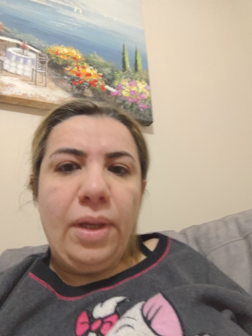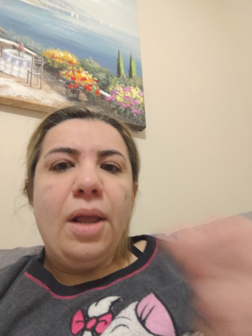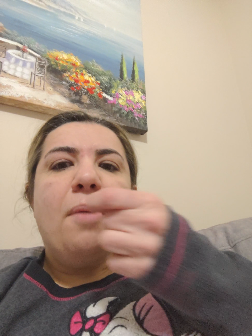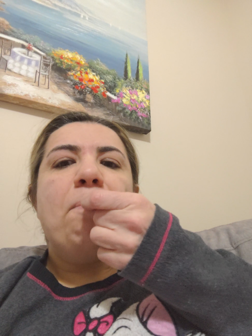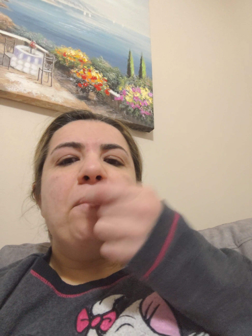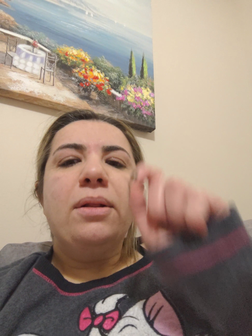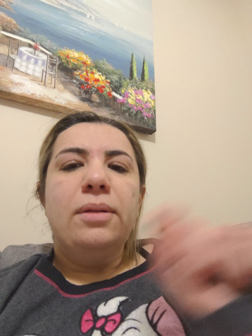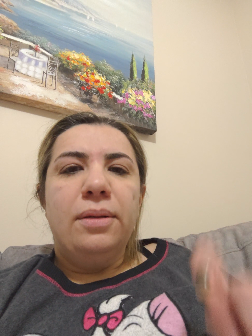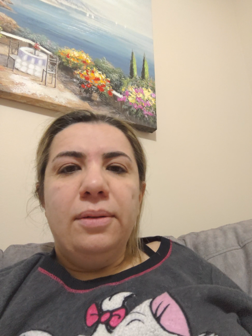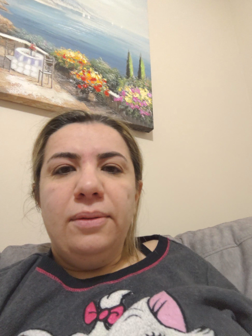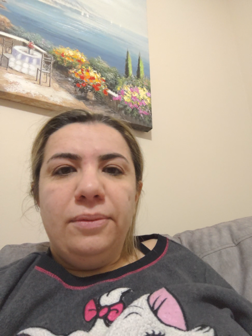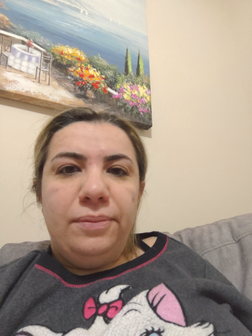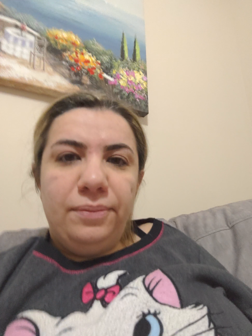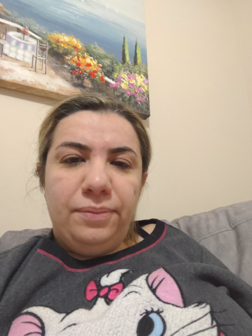pencil